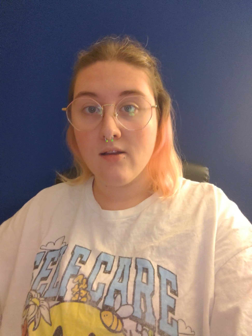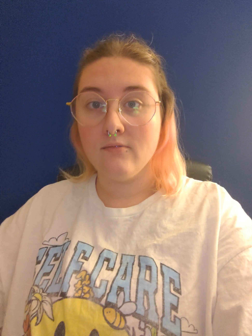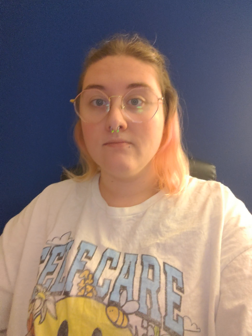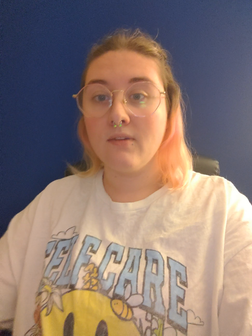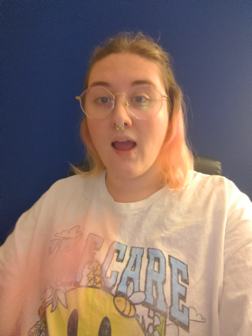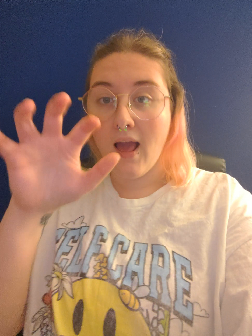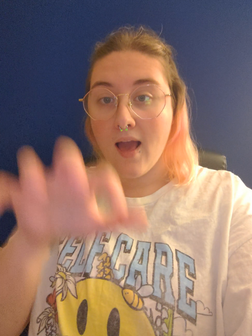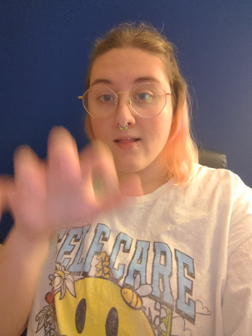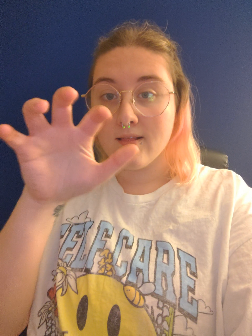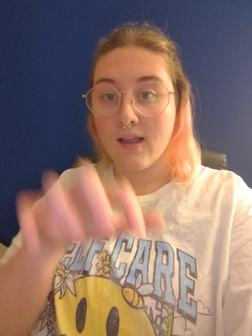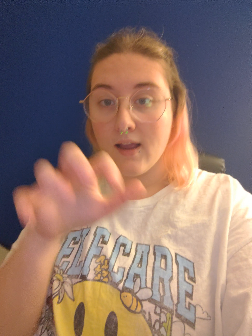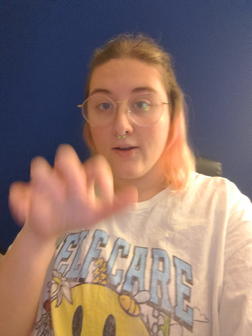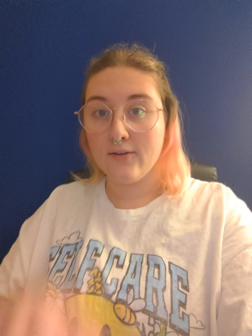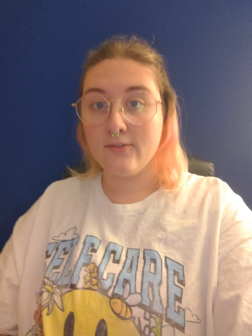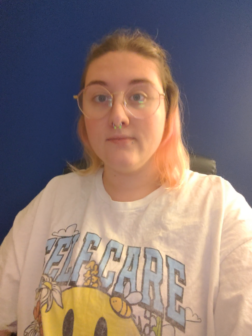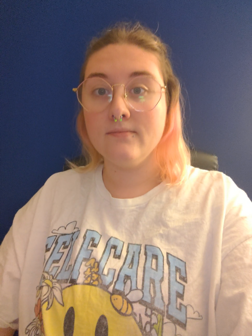alligator